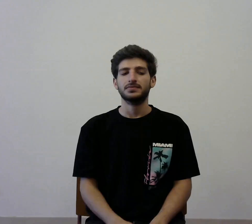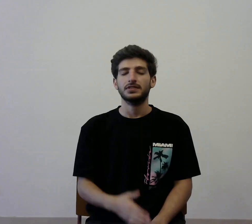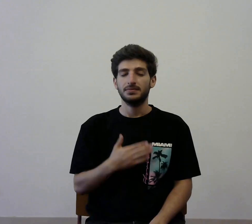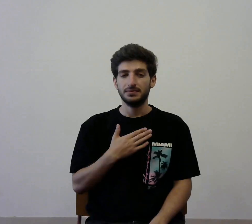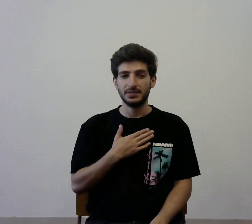mən